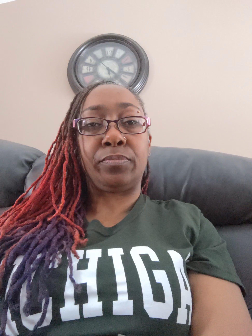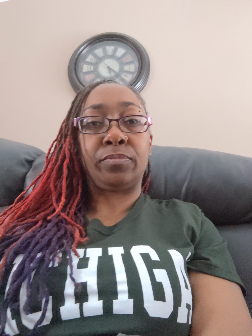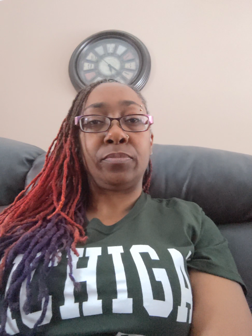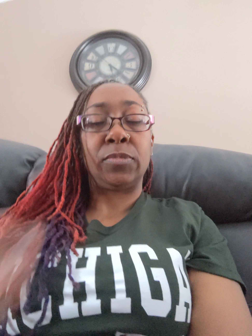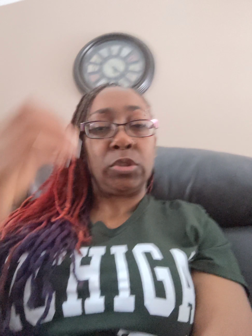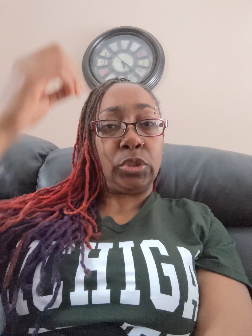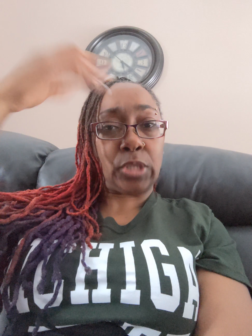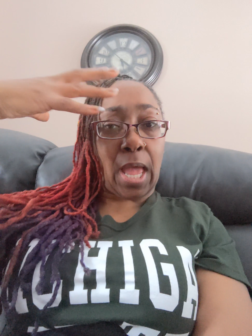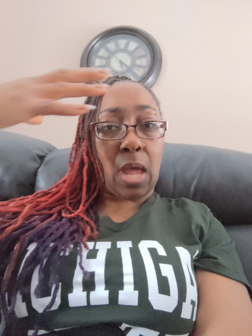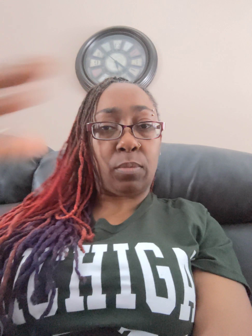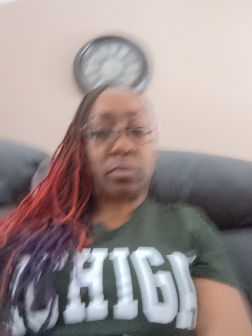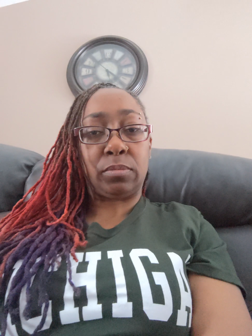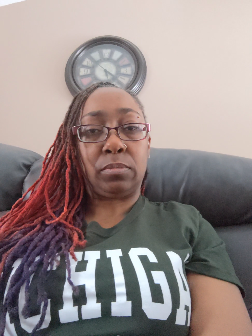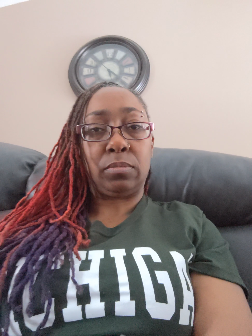shower